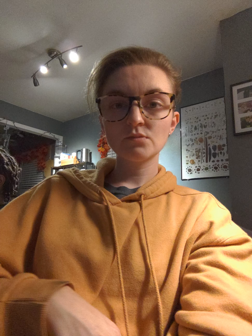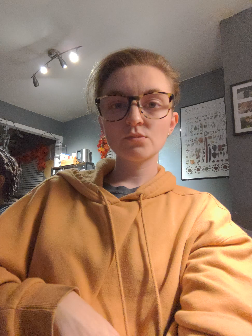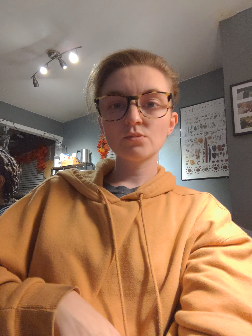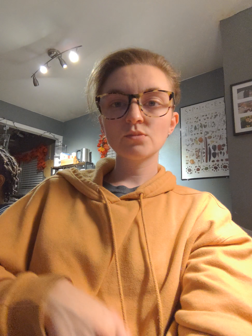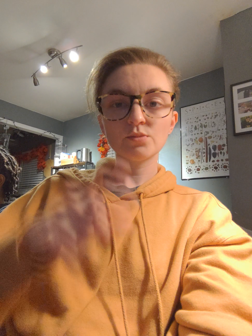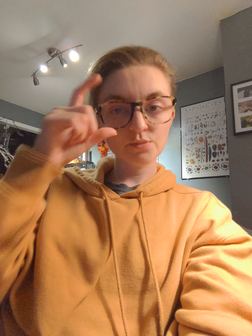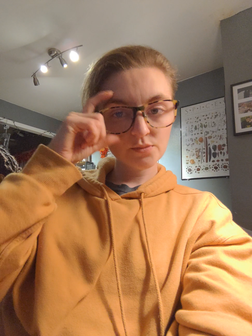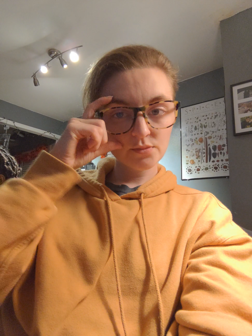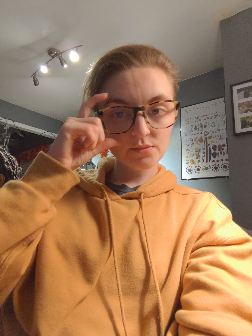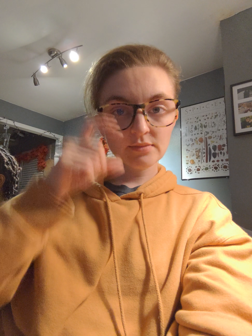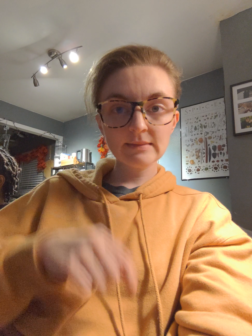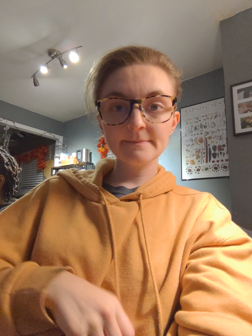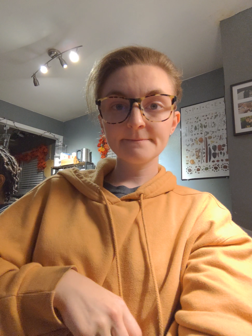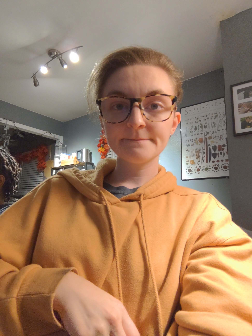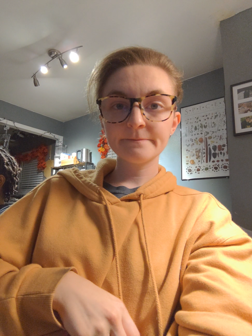glasses